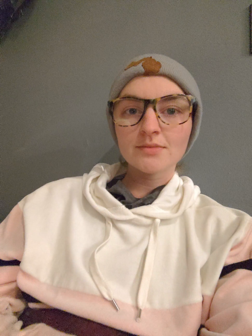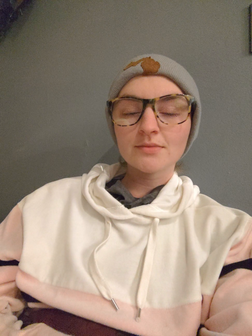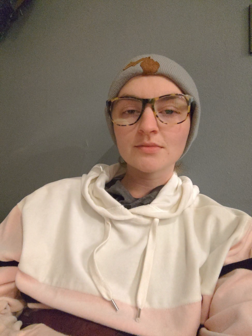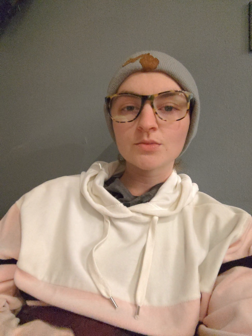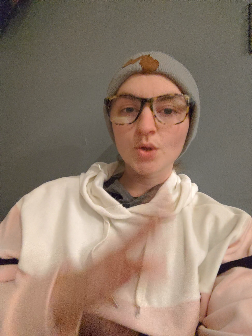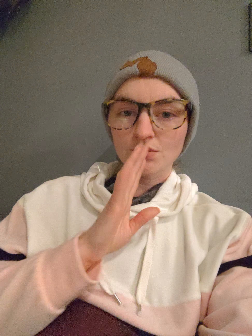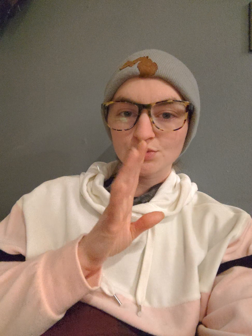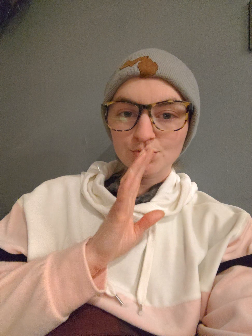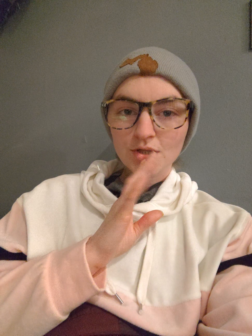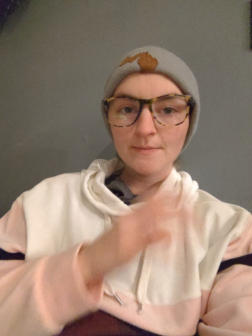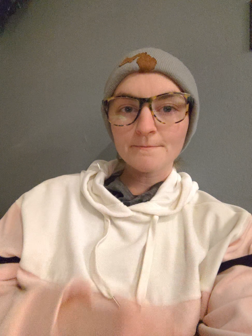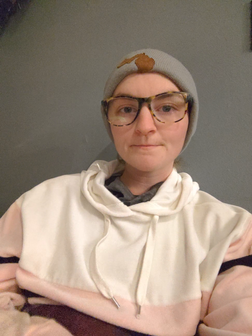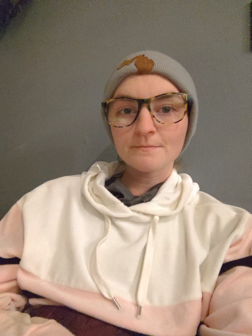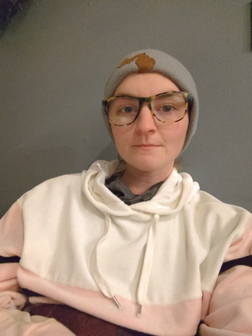talk